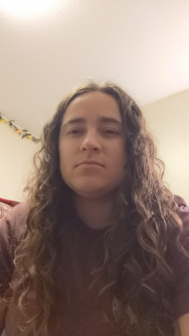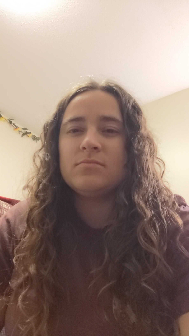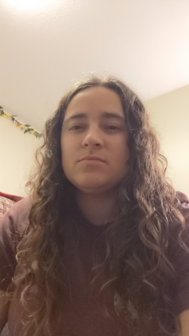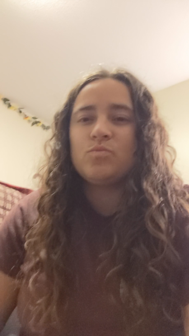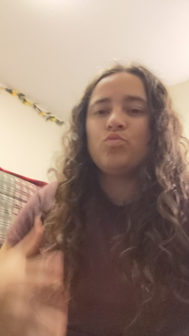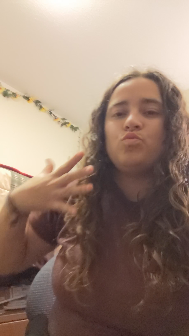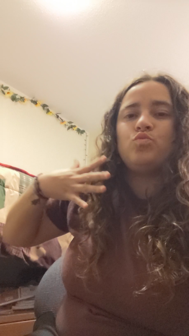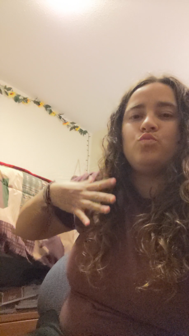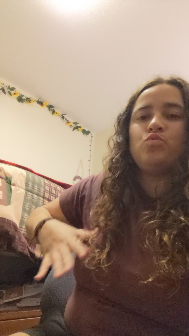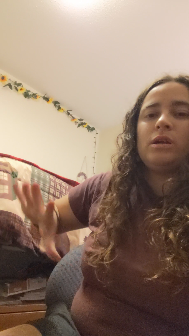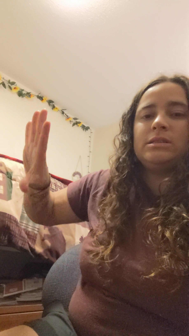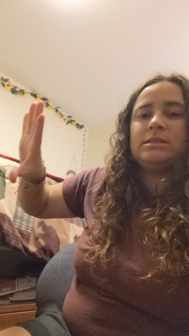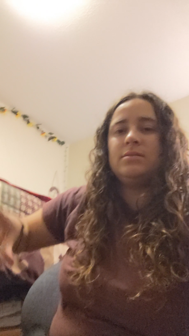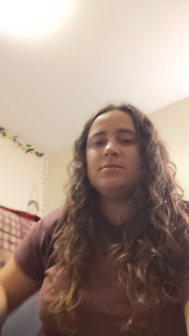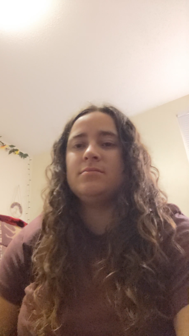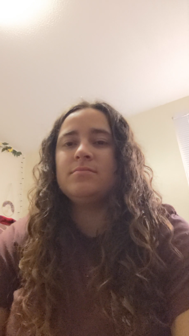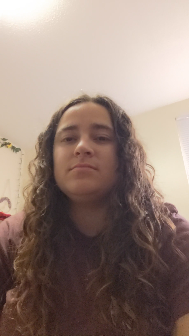dress